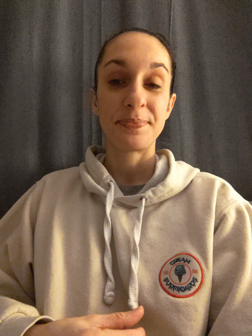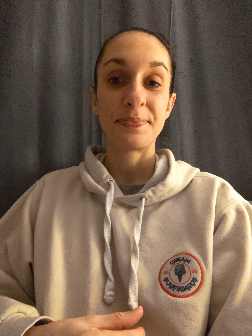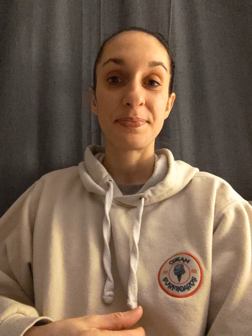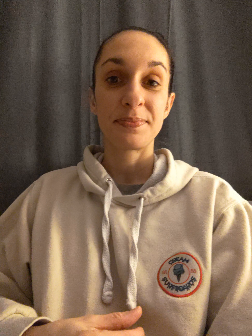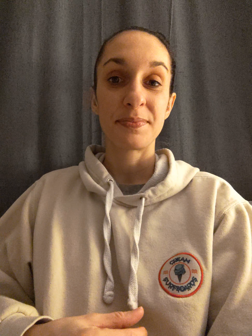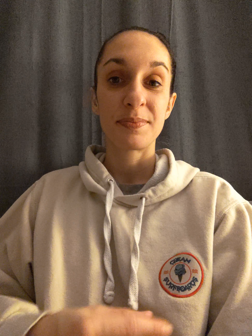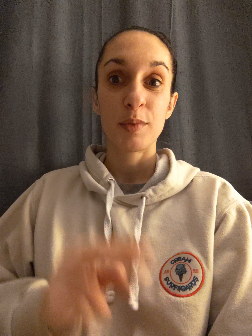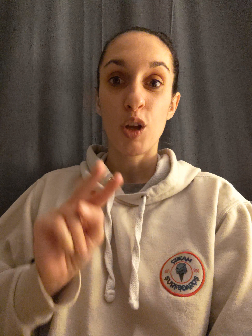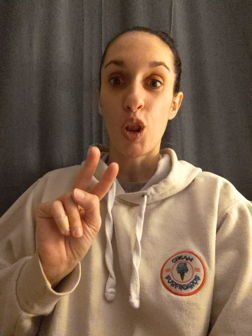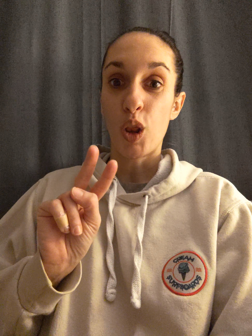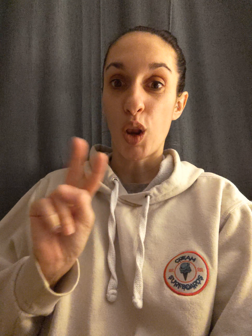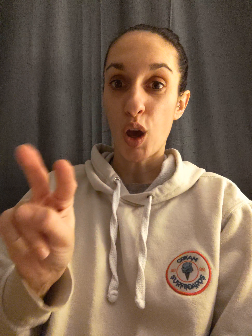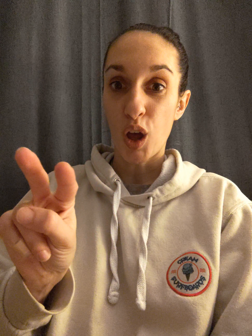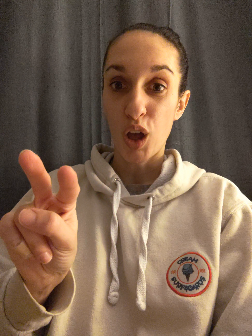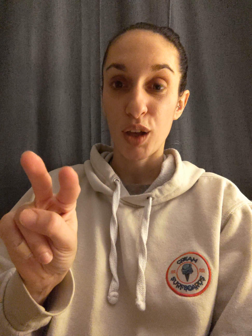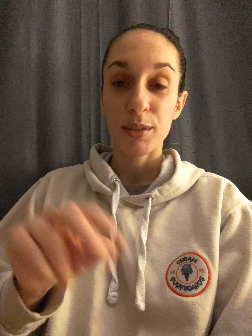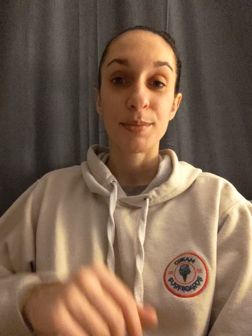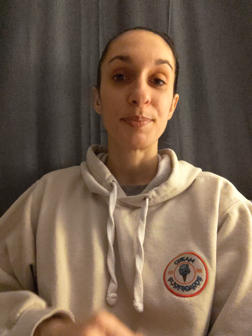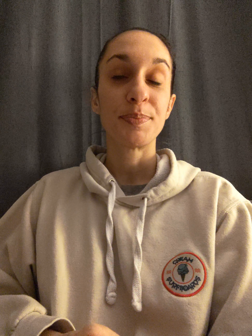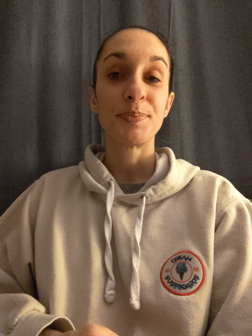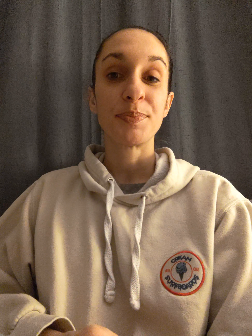look